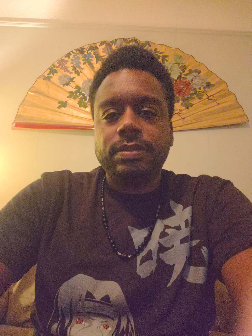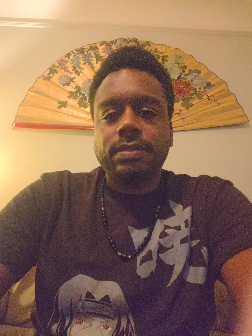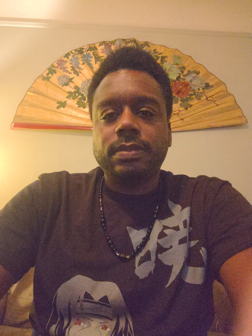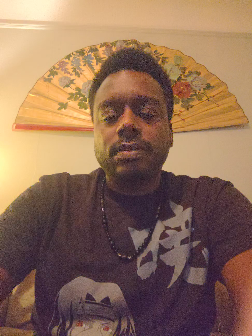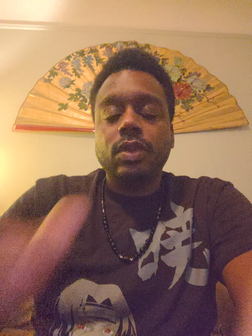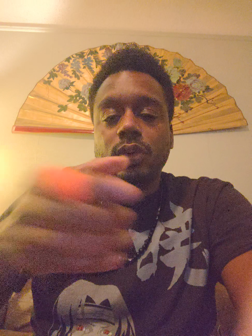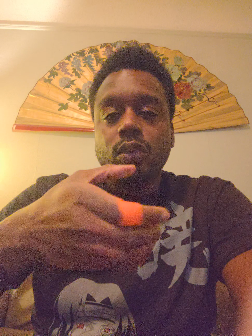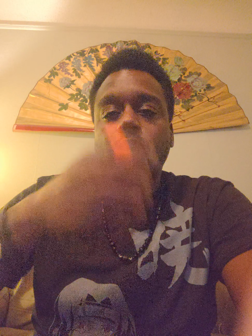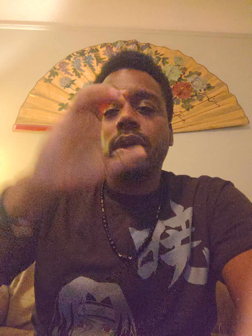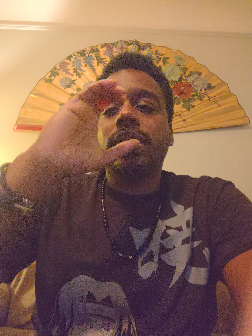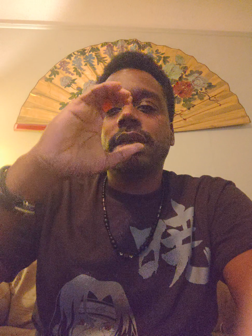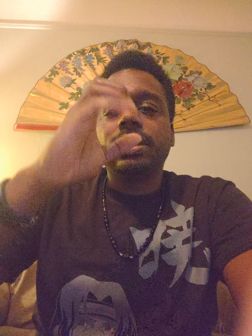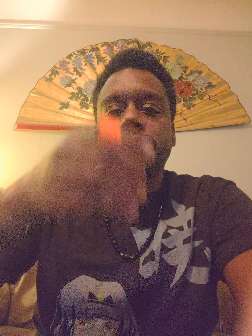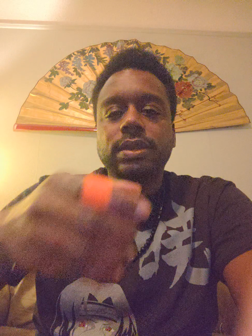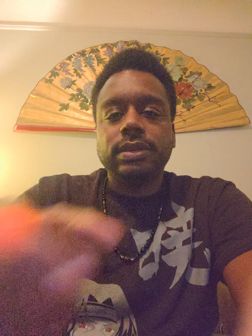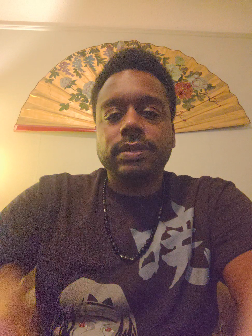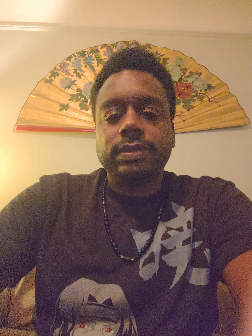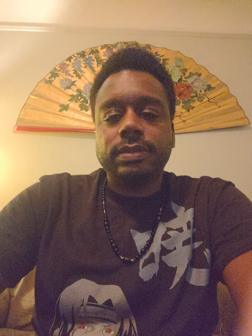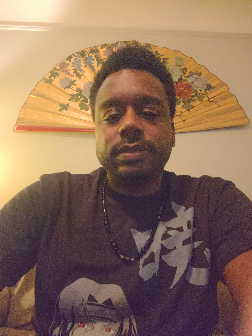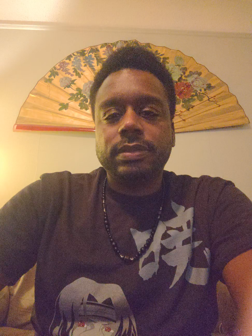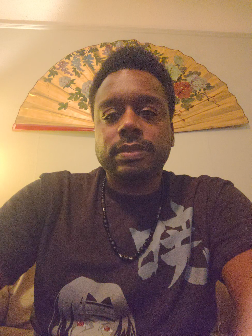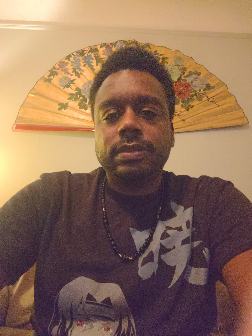drink